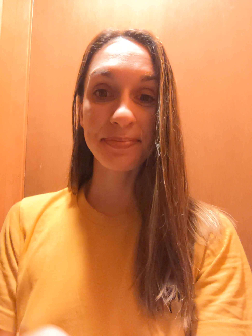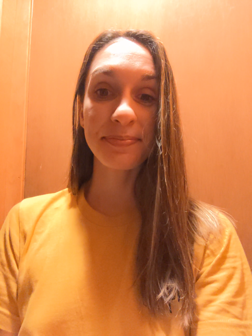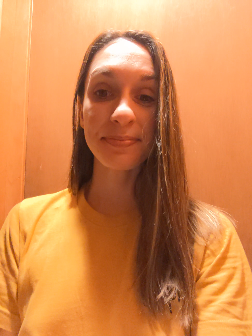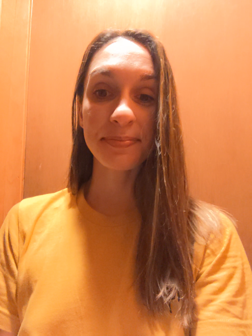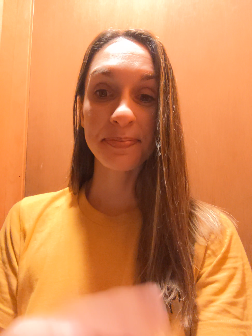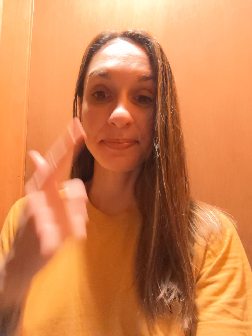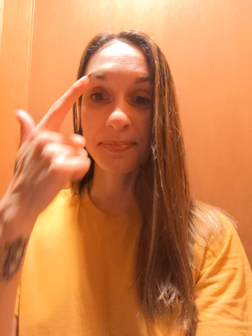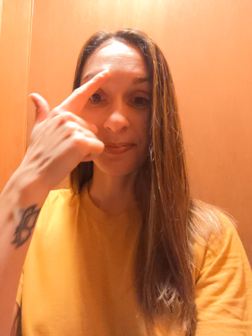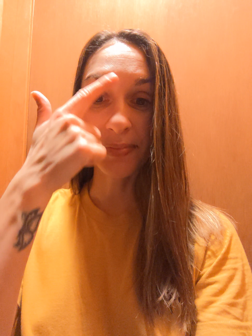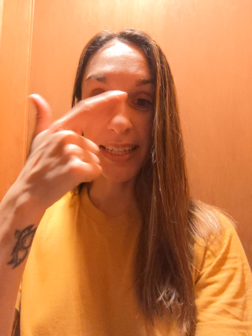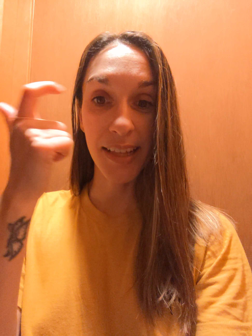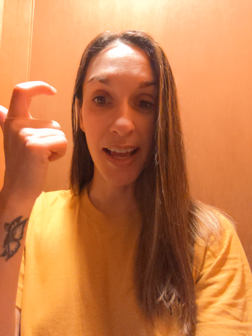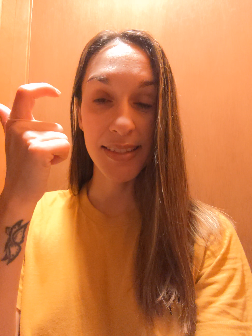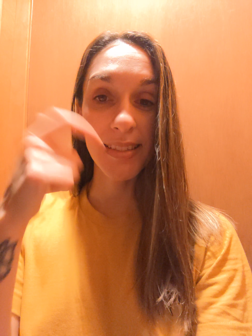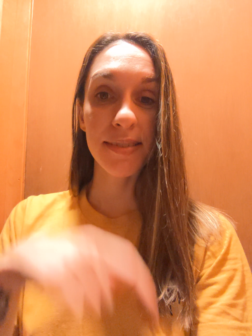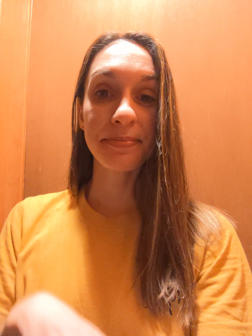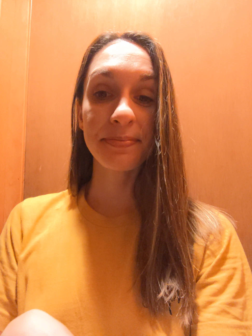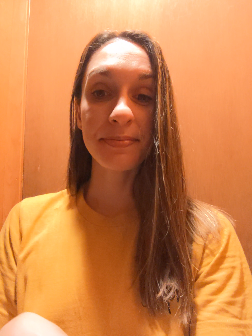because